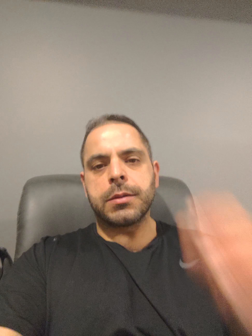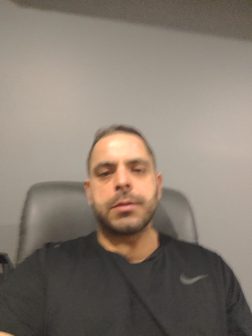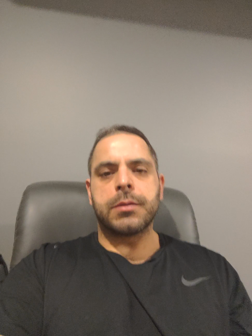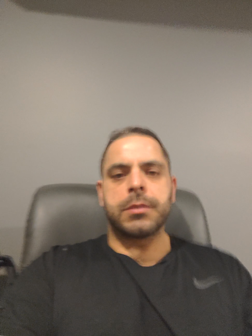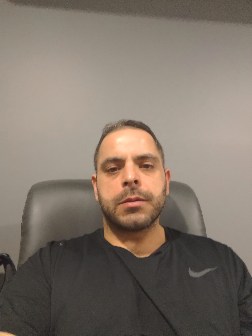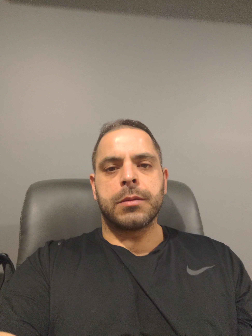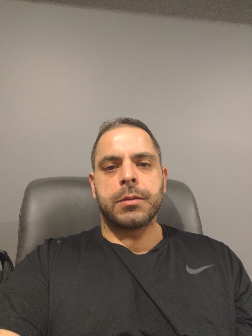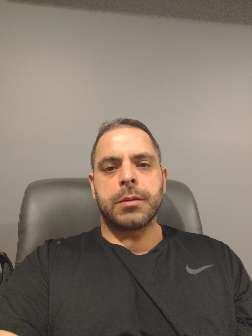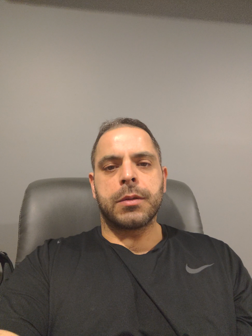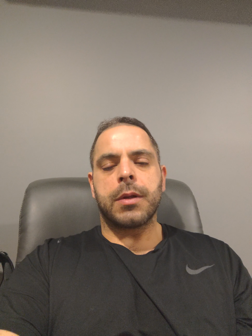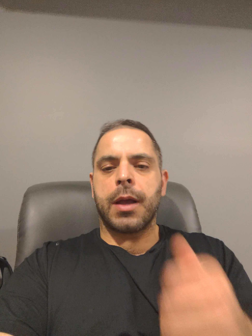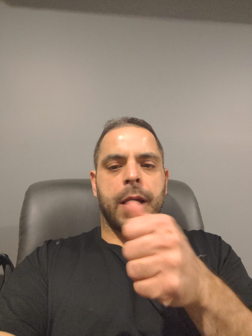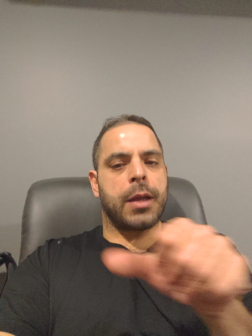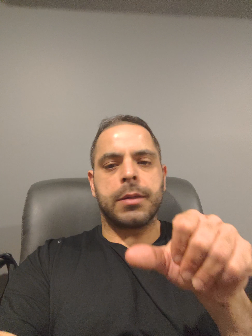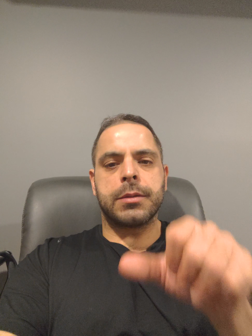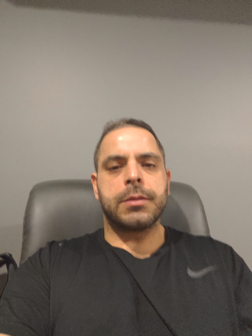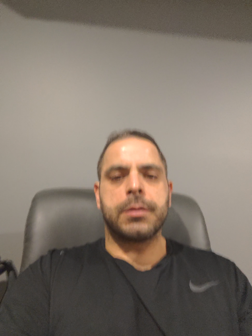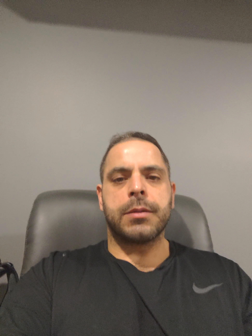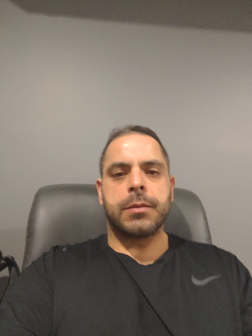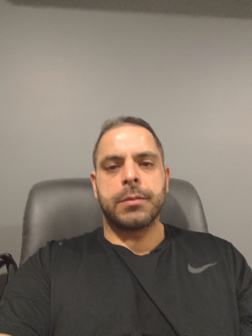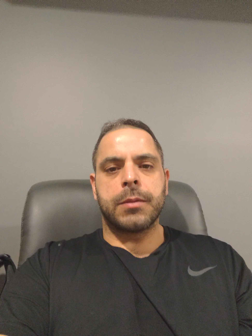any